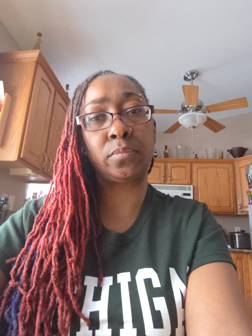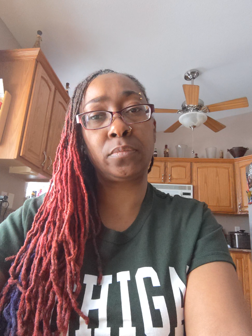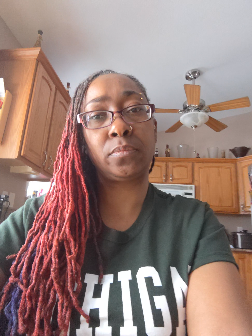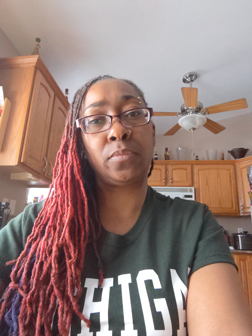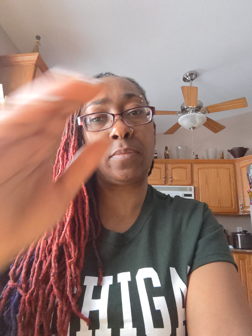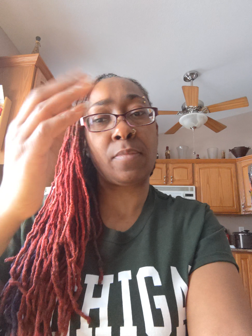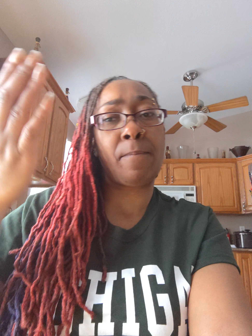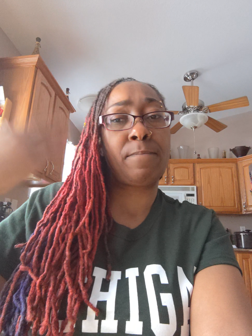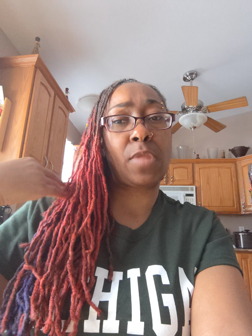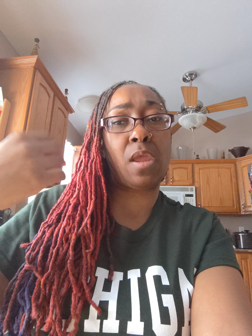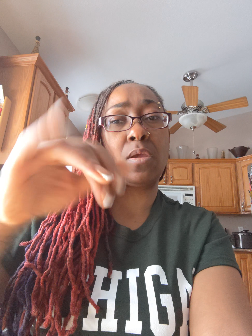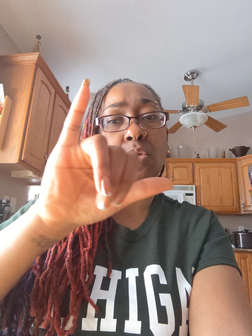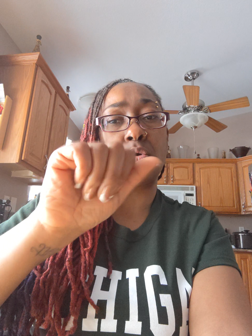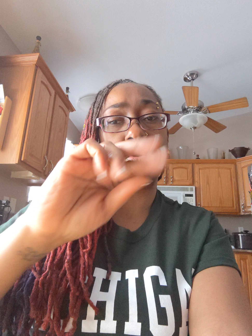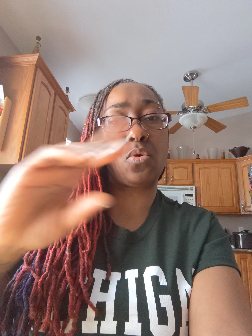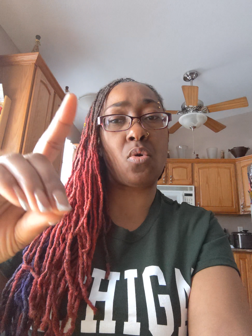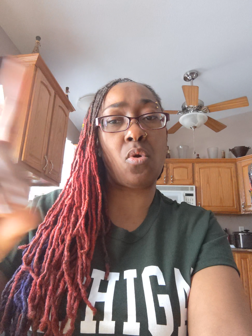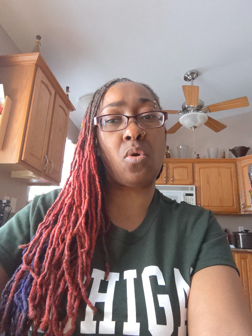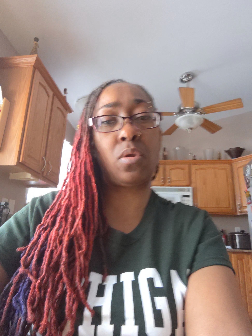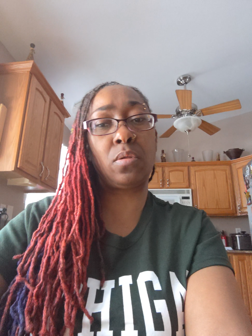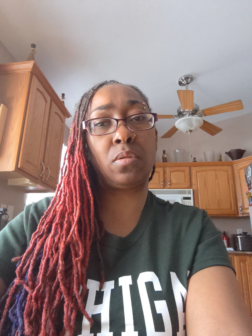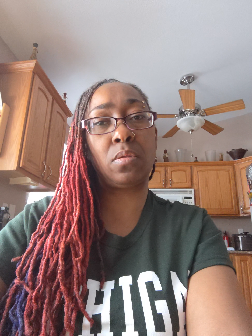backyard